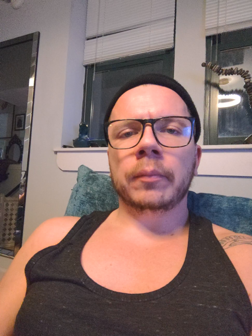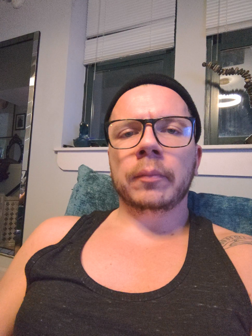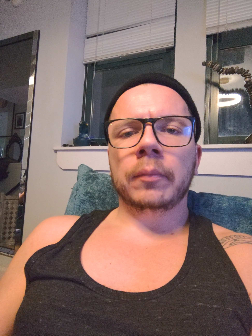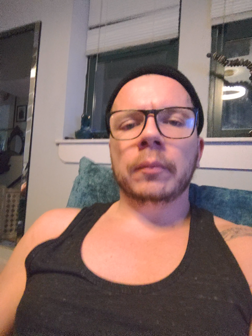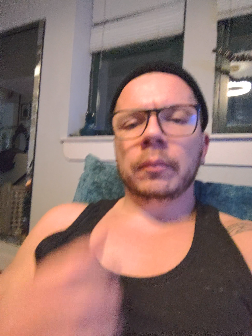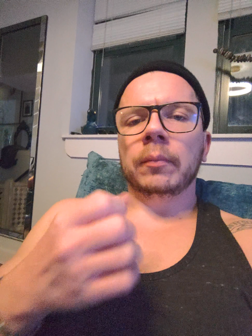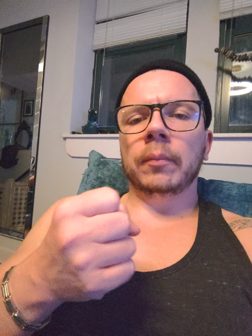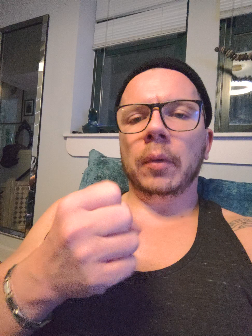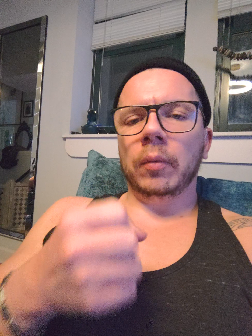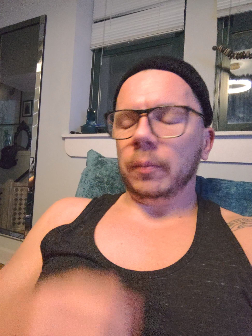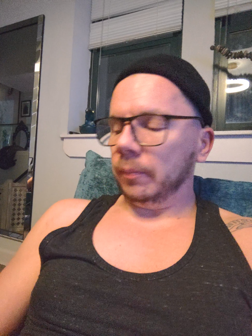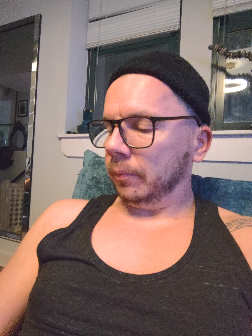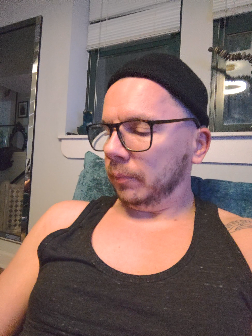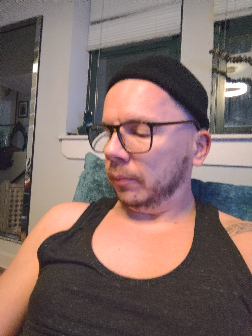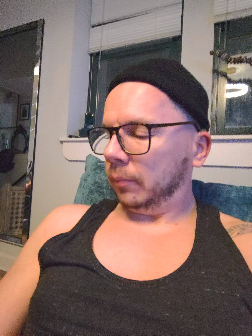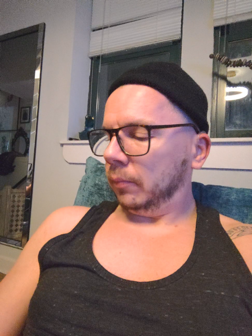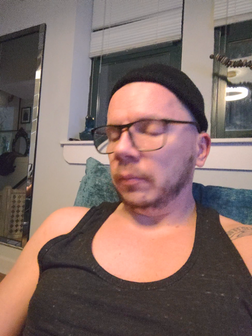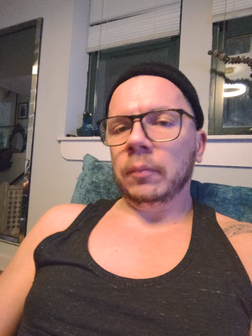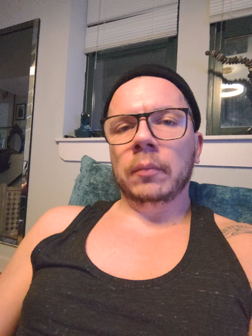milk